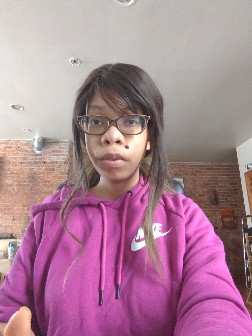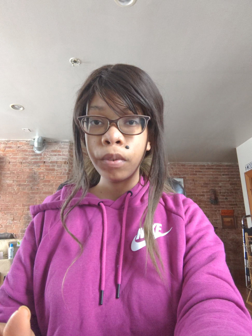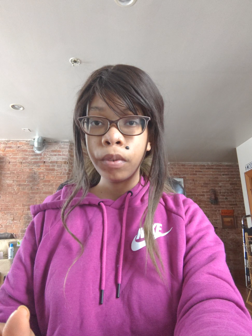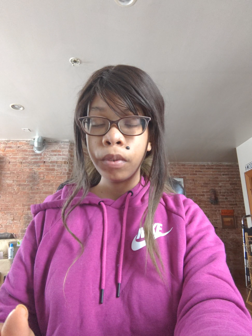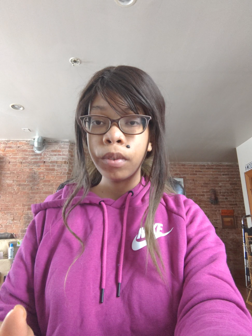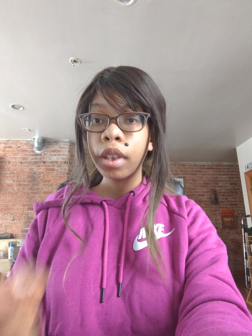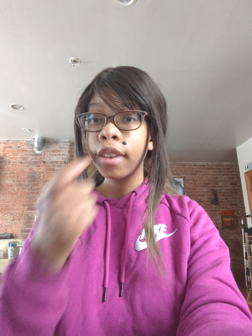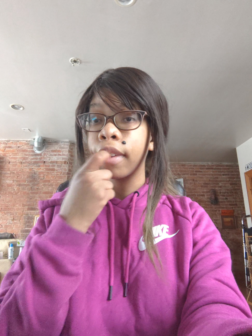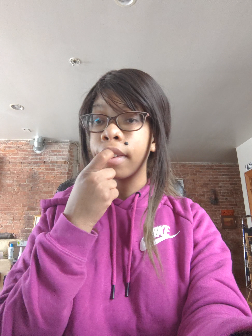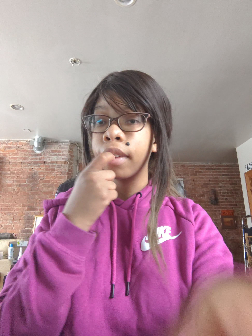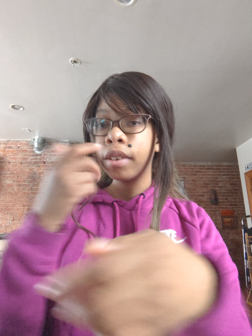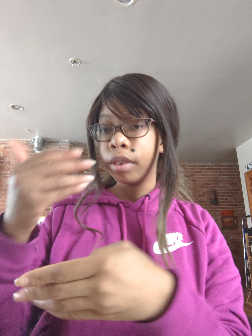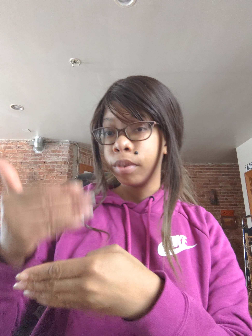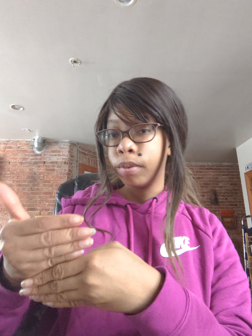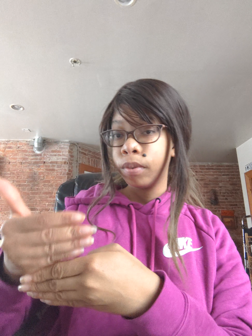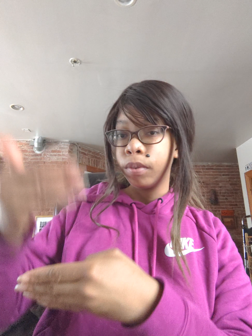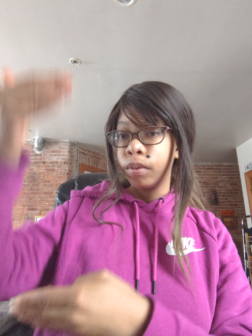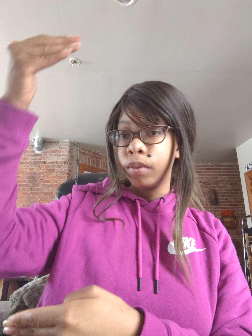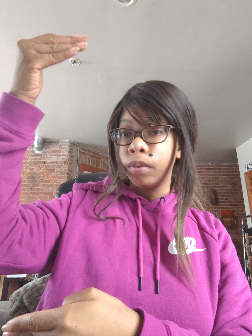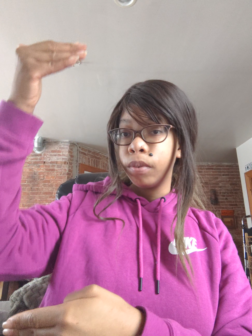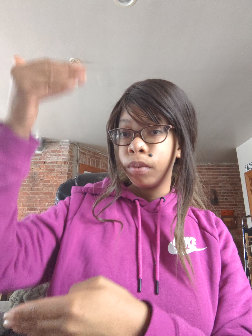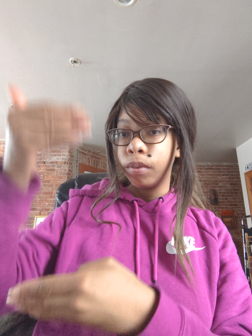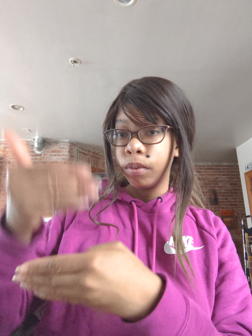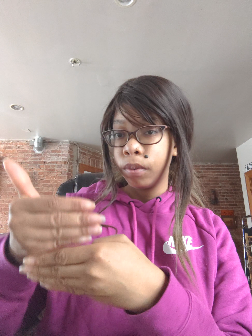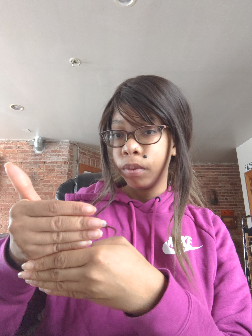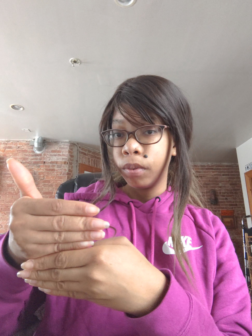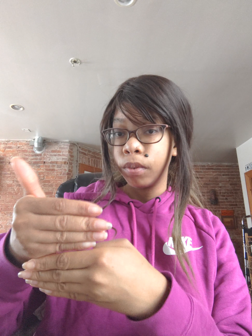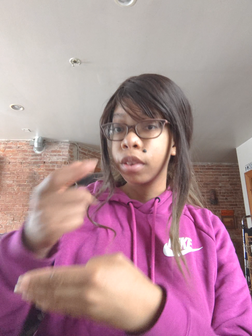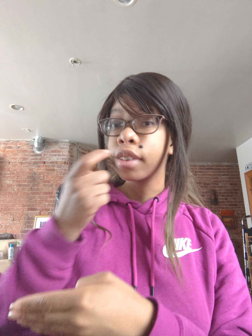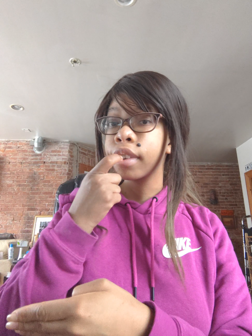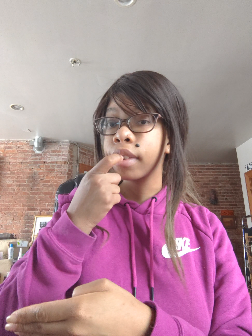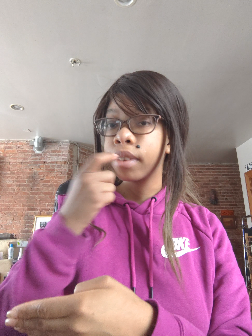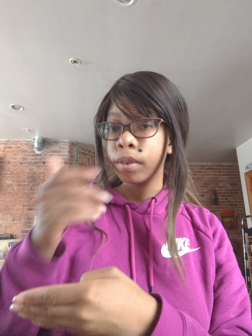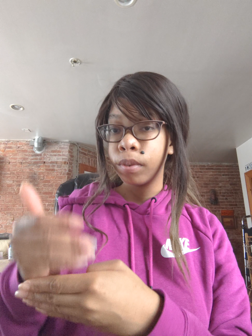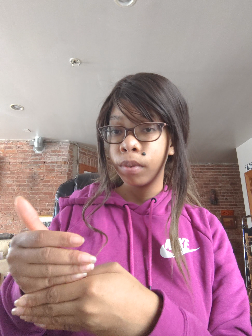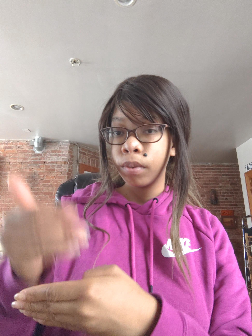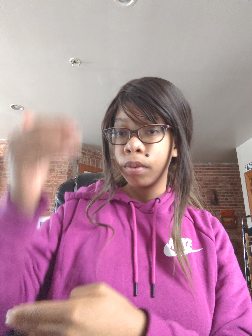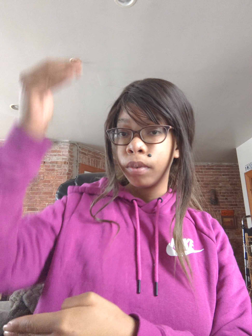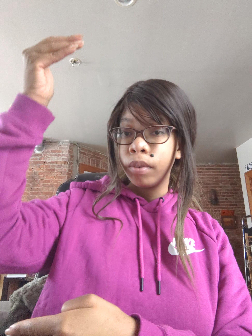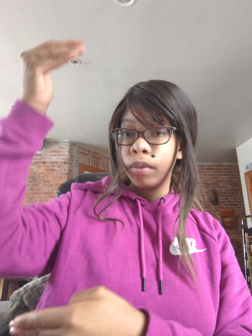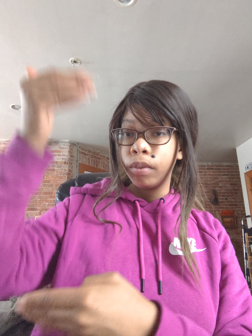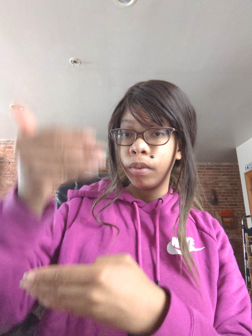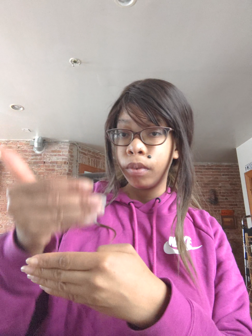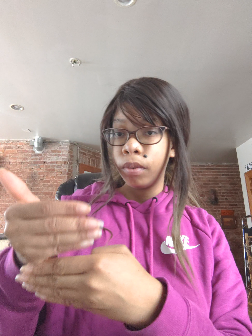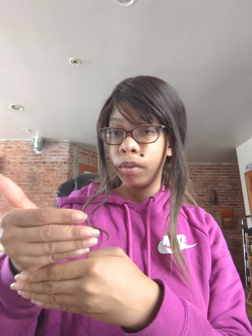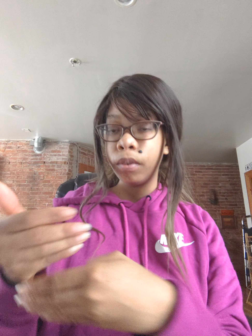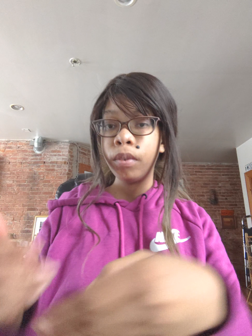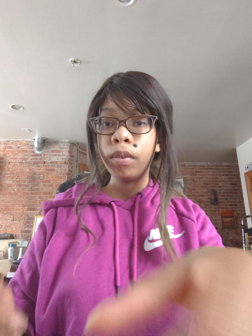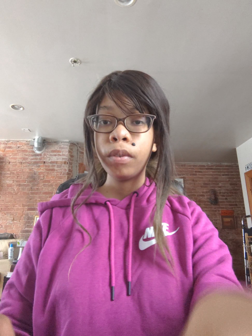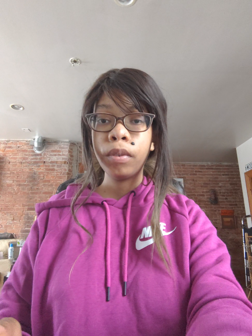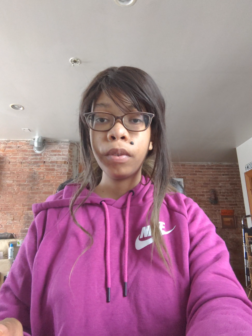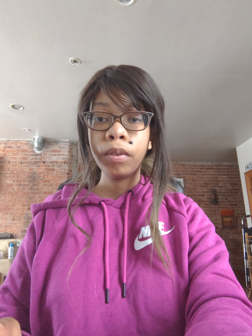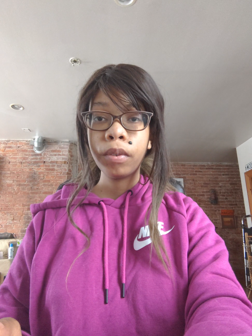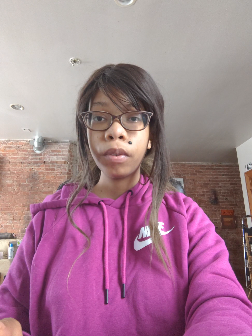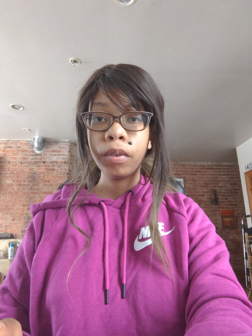window